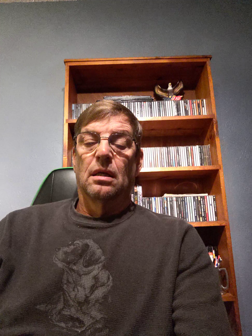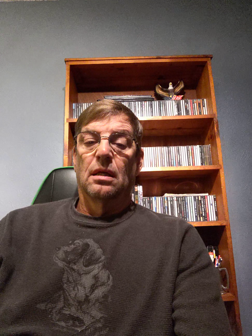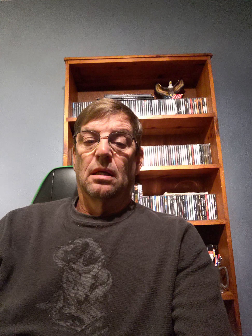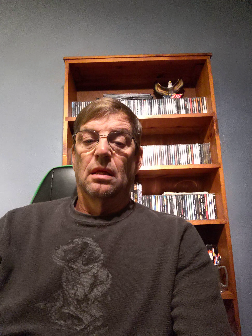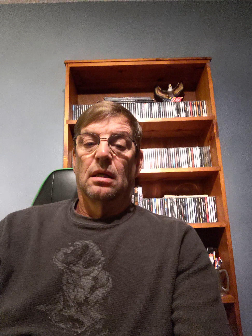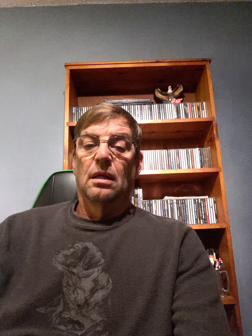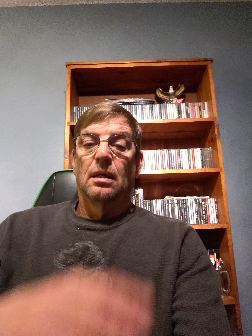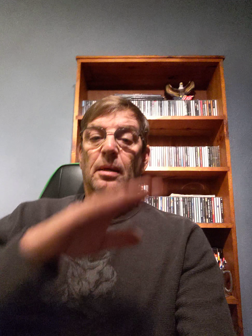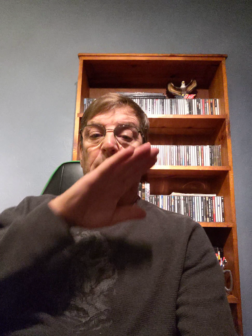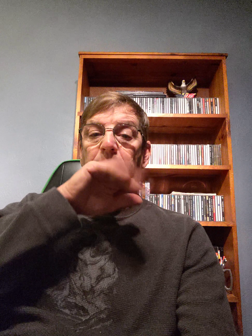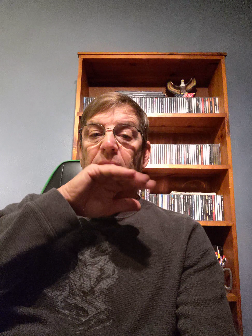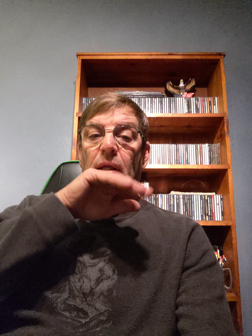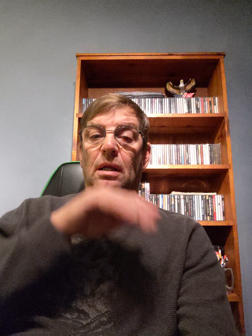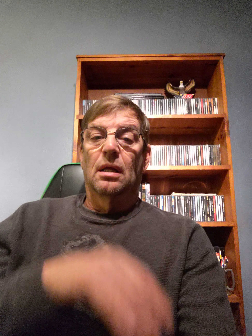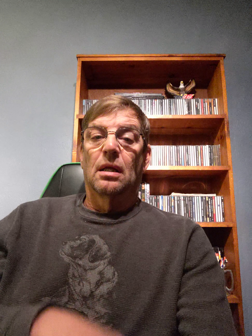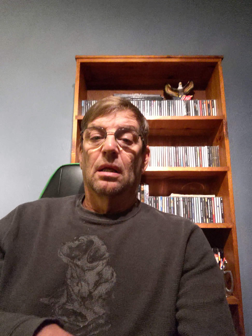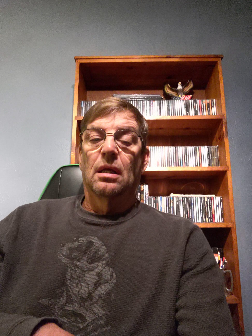pig